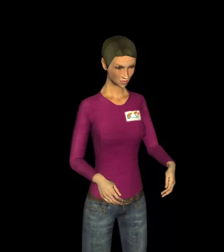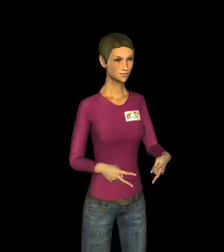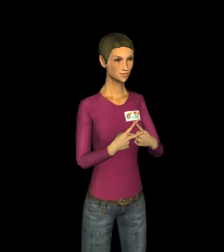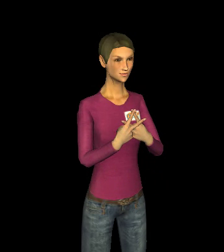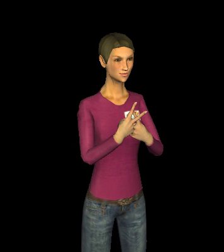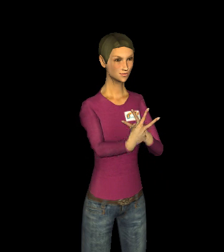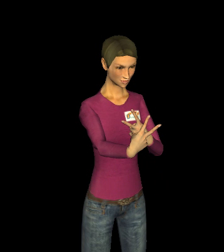أمام